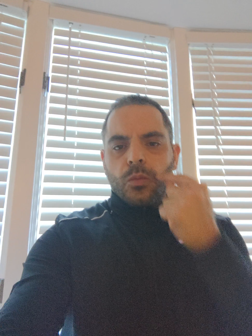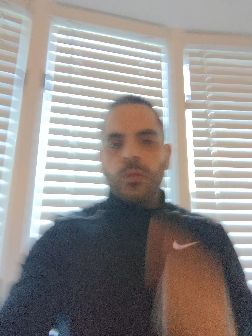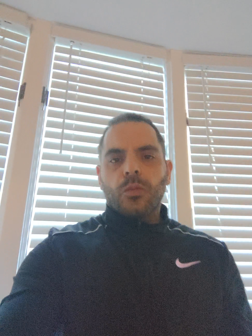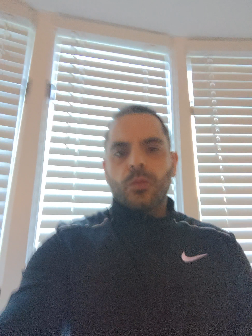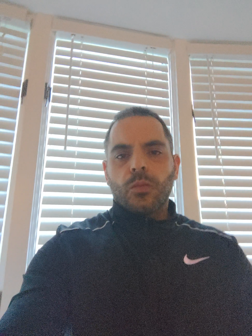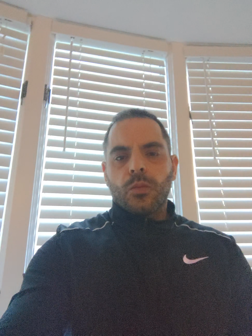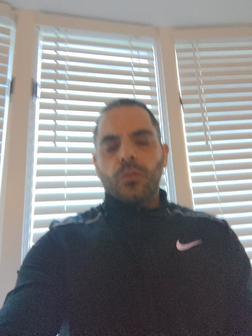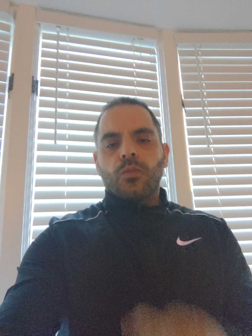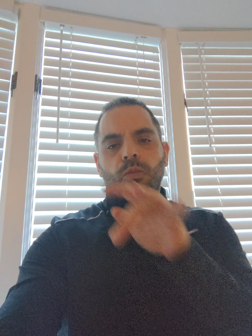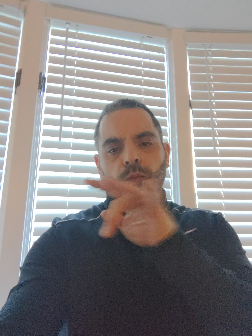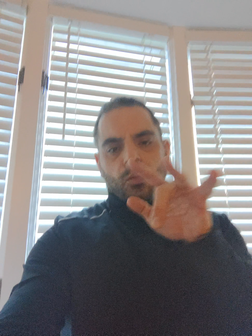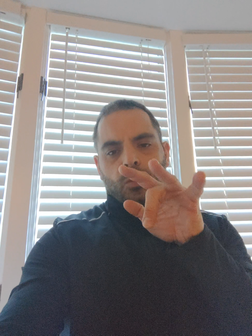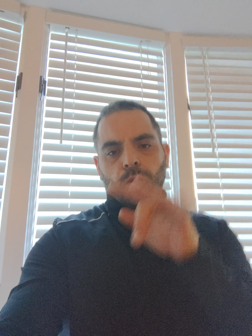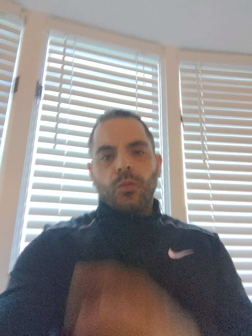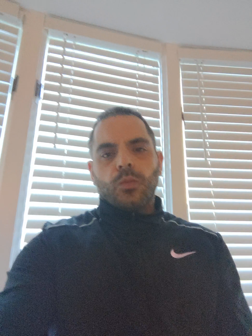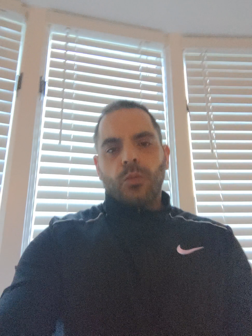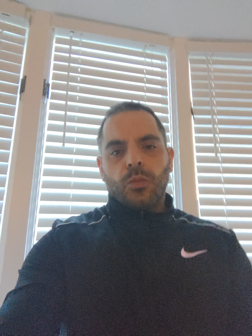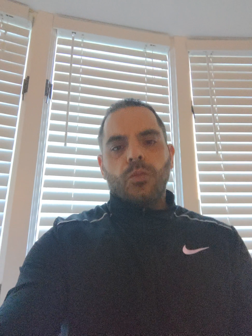empty